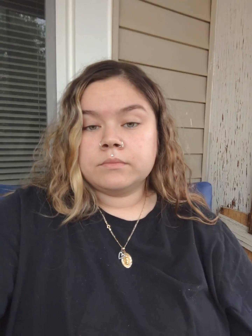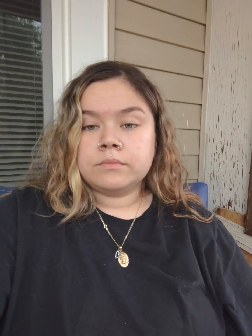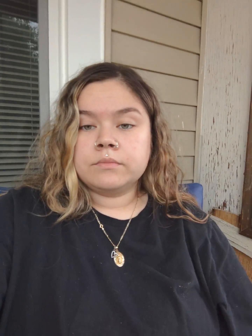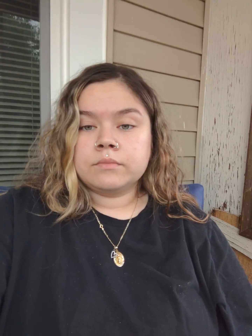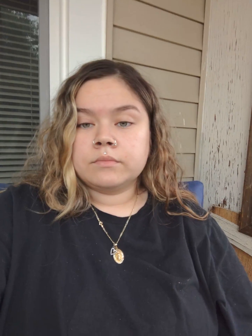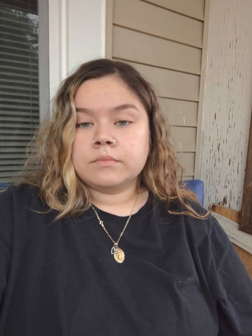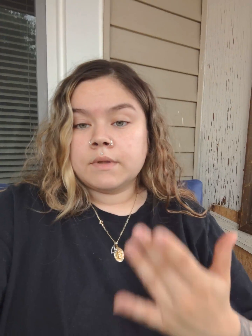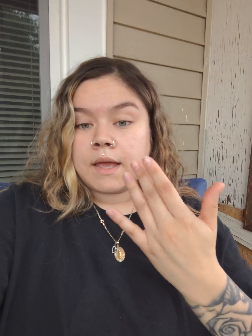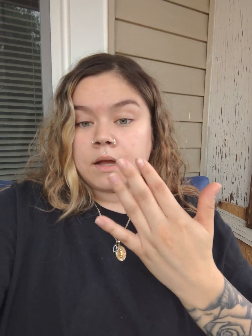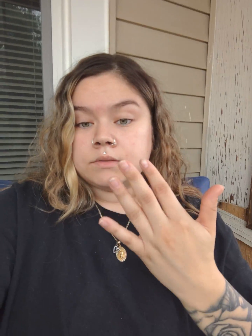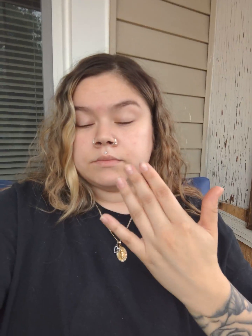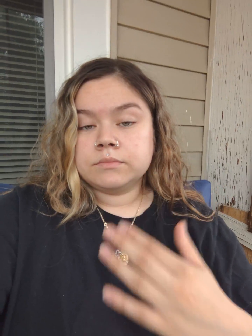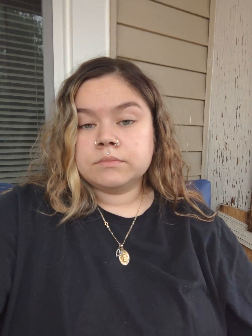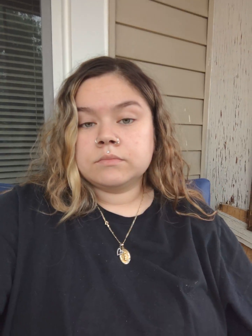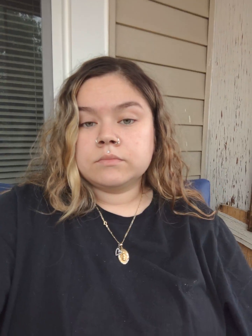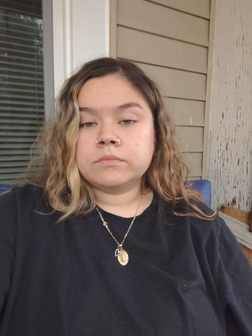hand